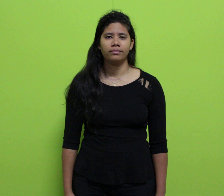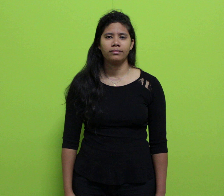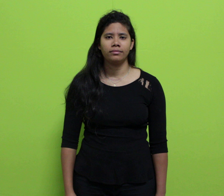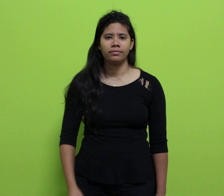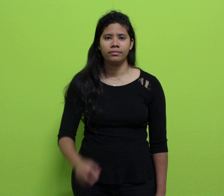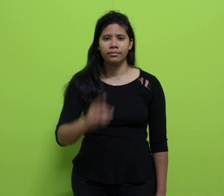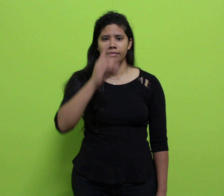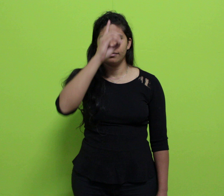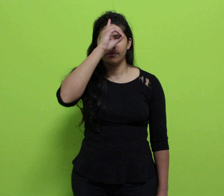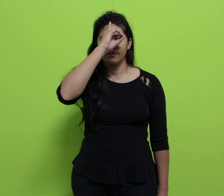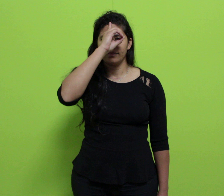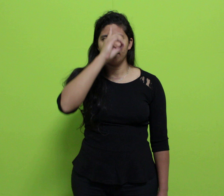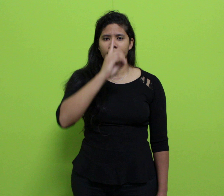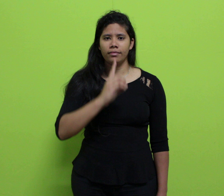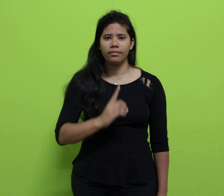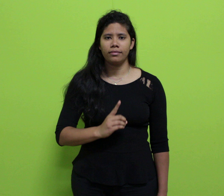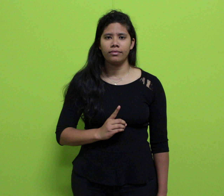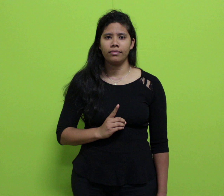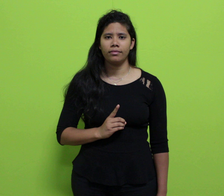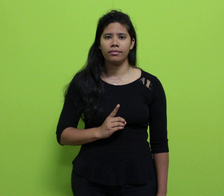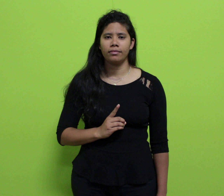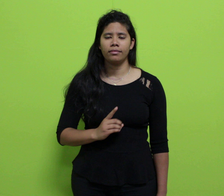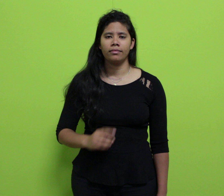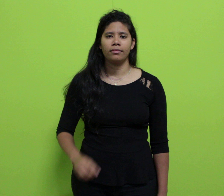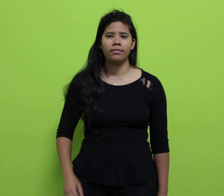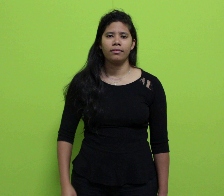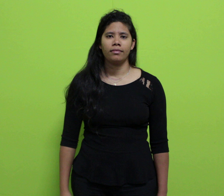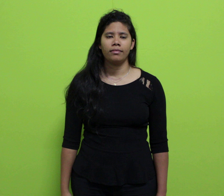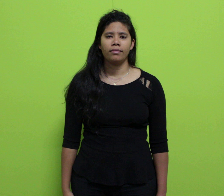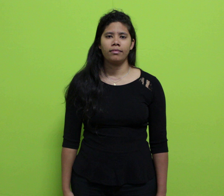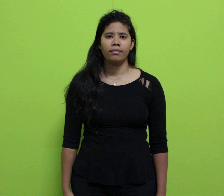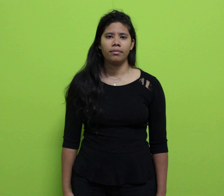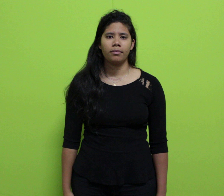amarelo